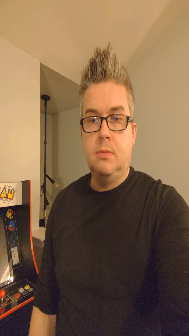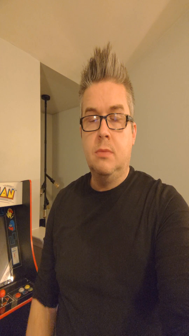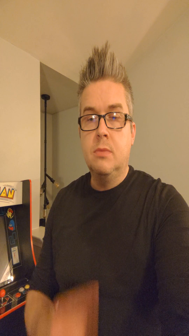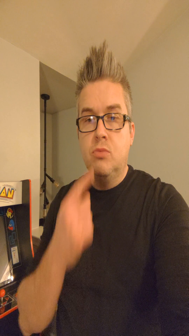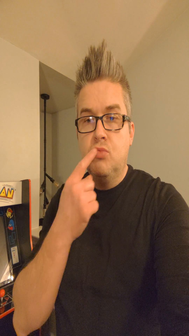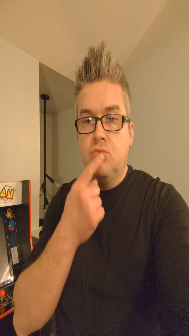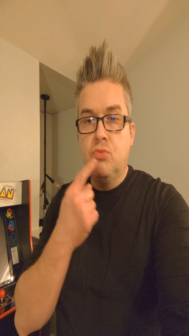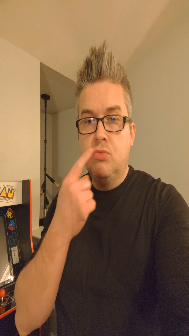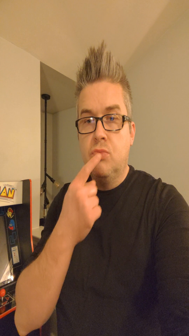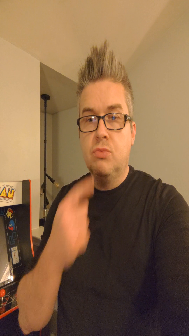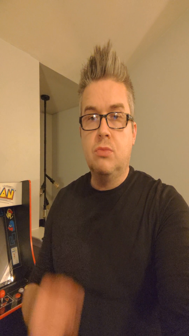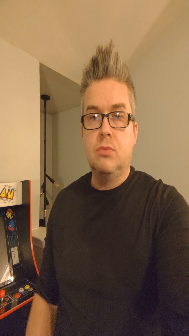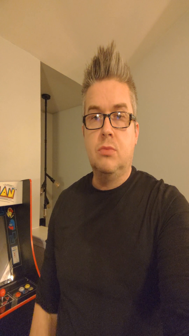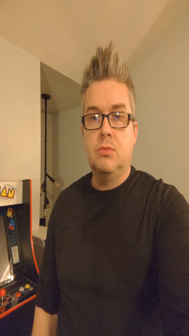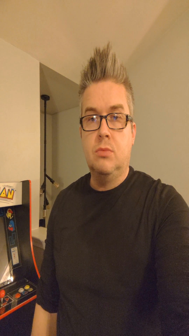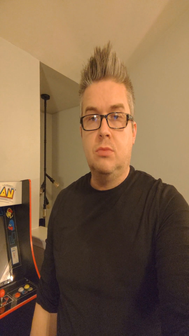lips